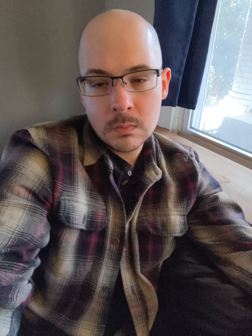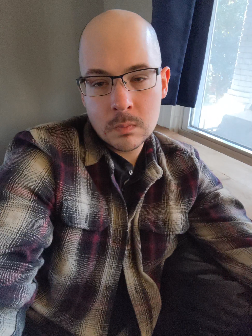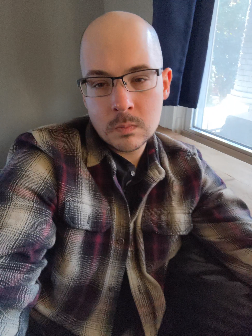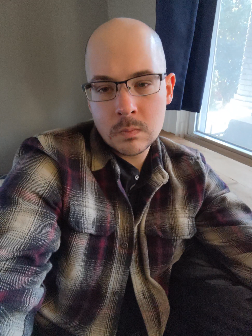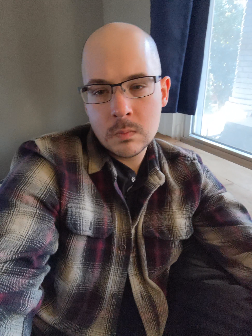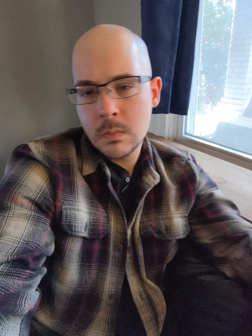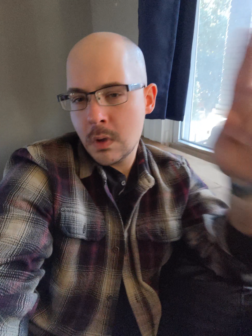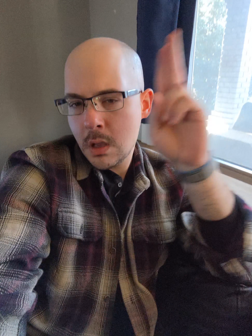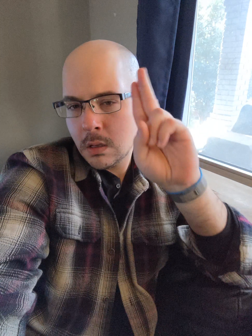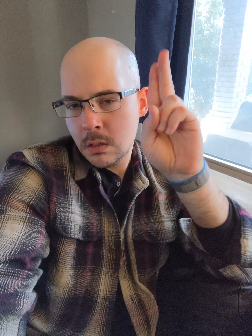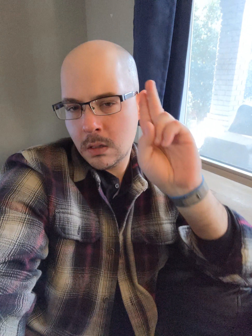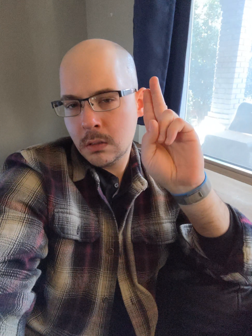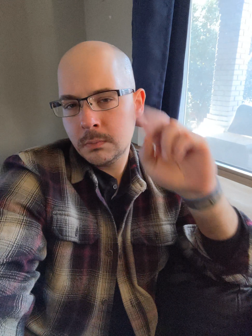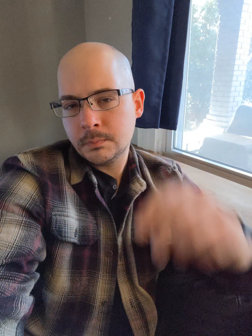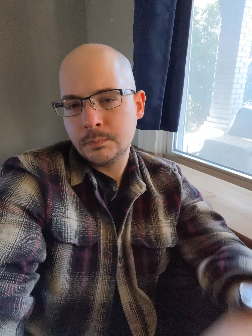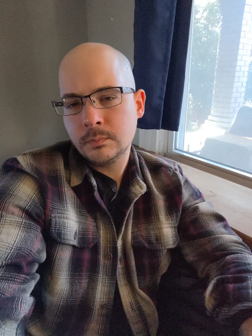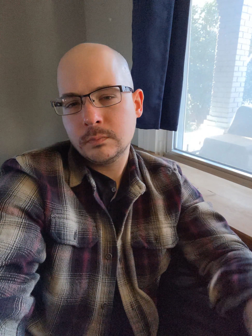uncle